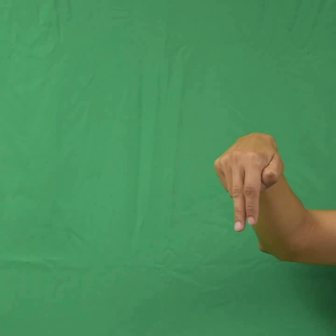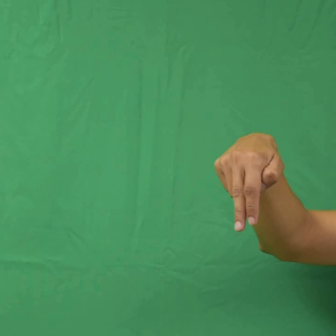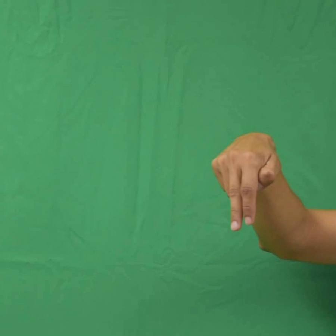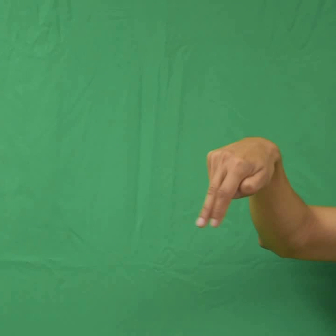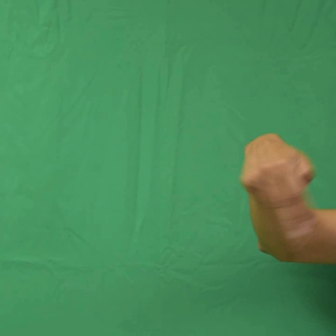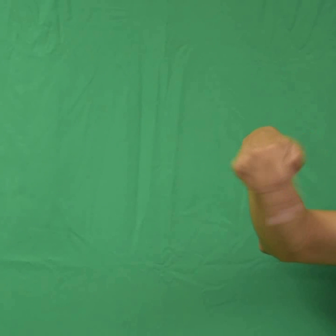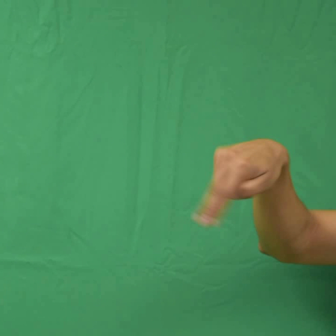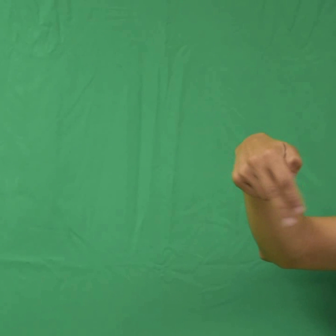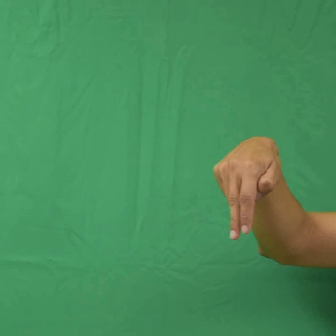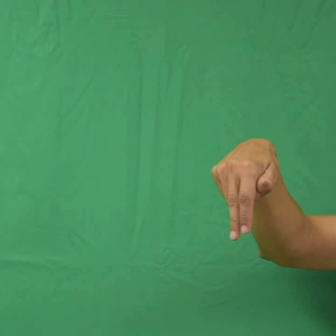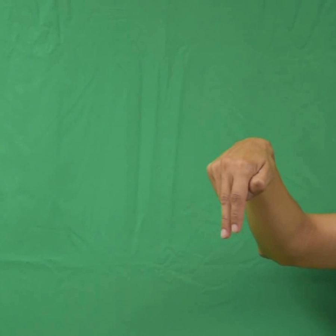Ñ